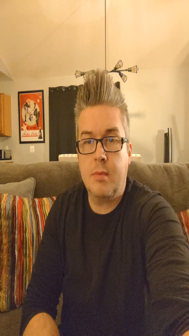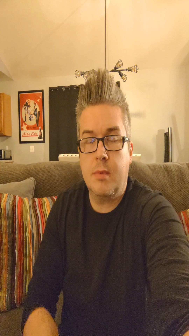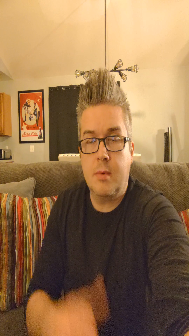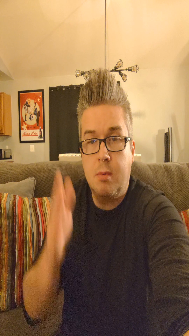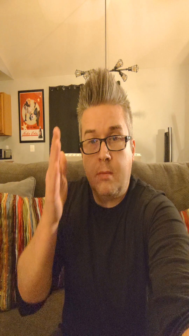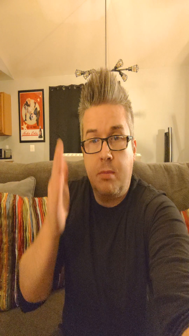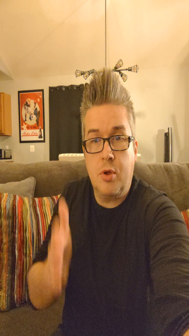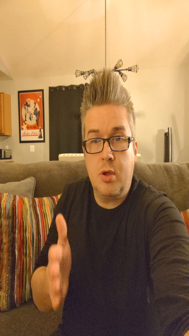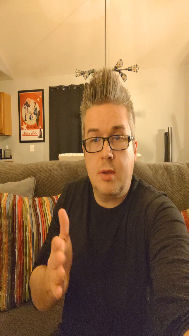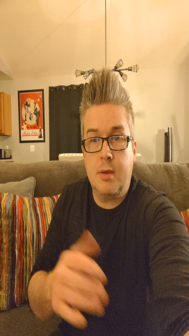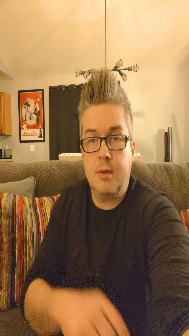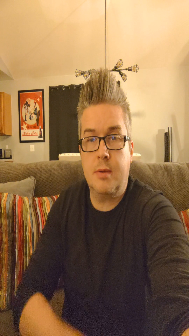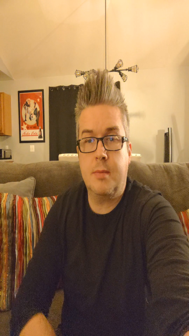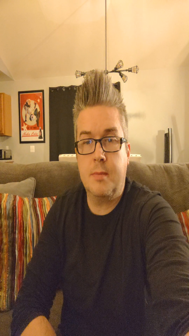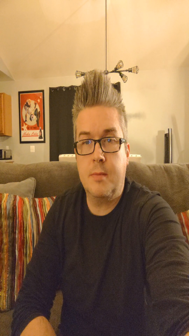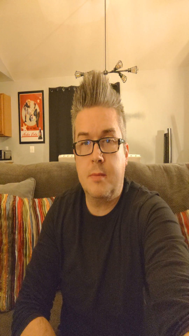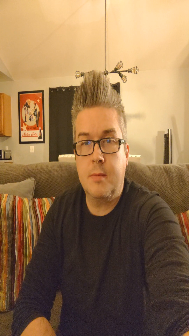person